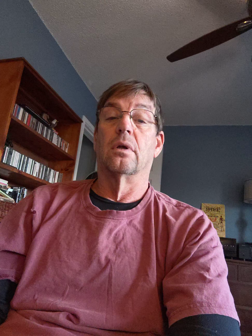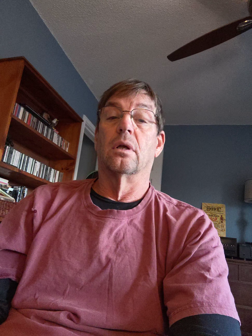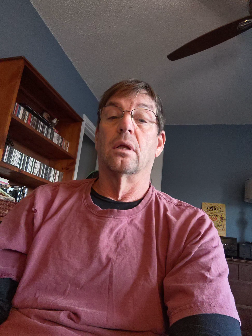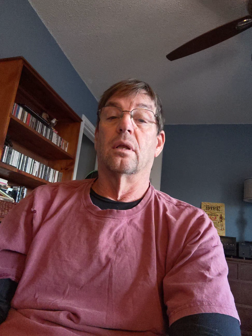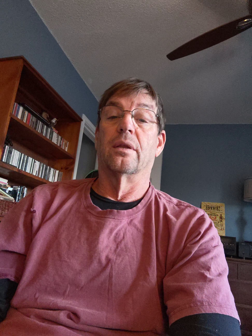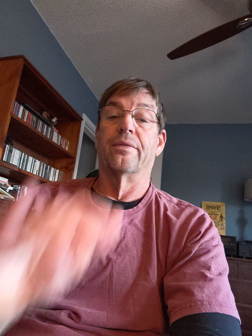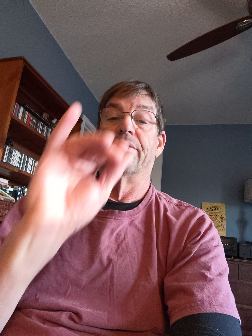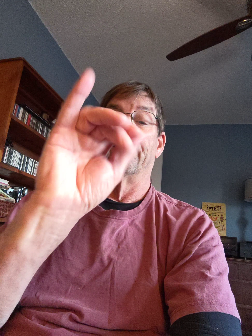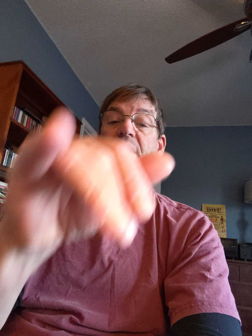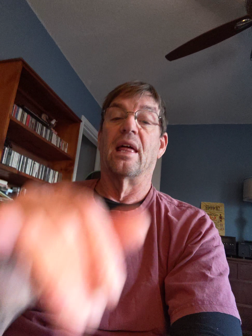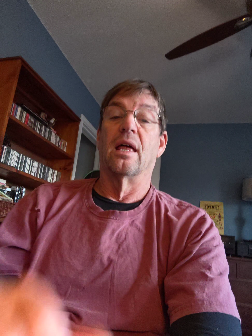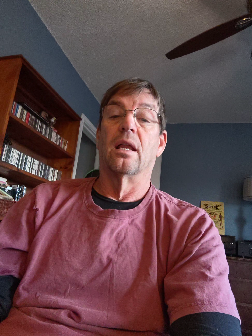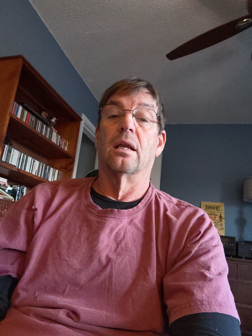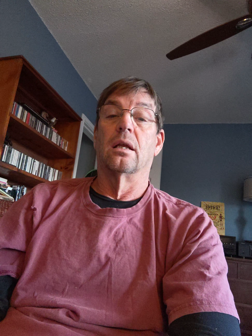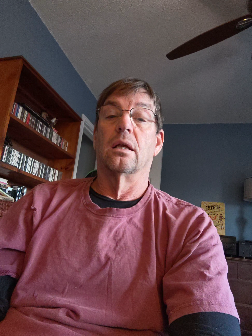that